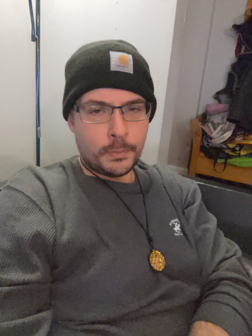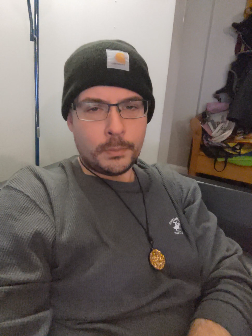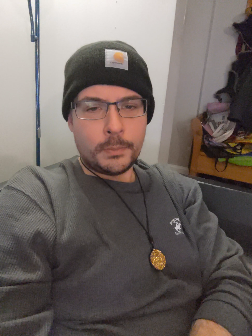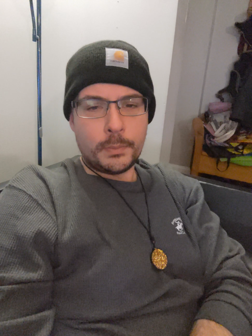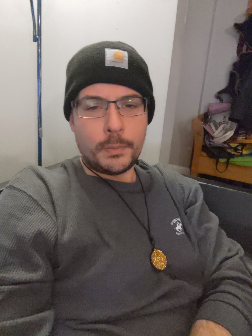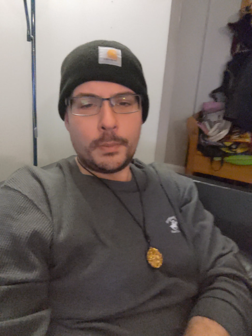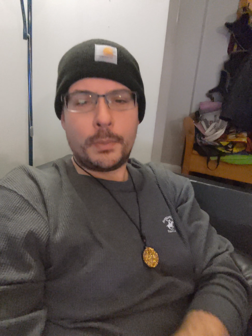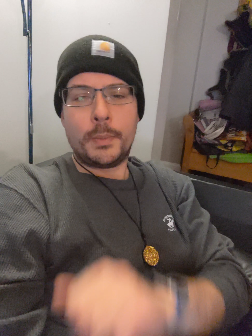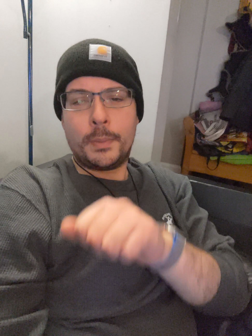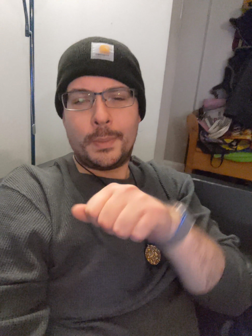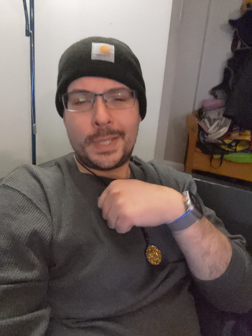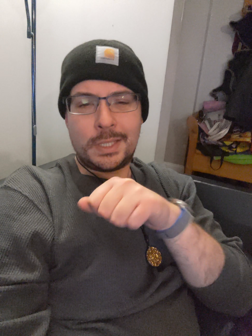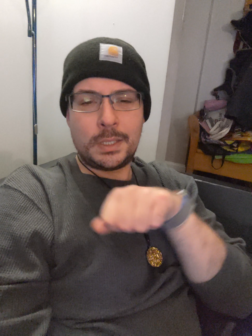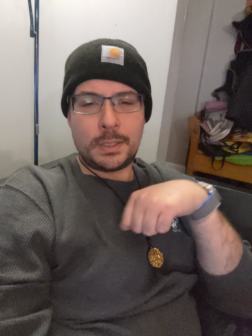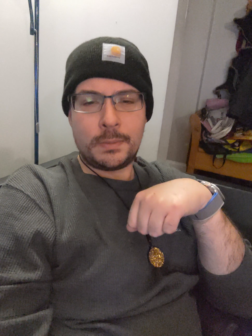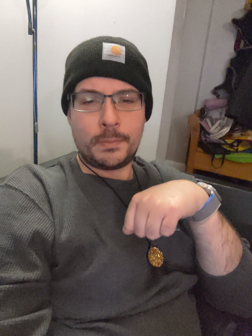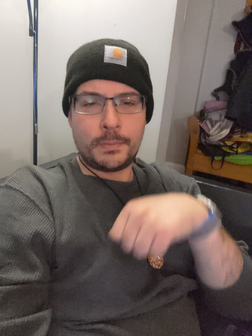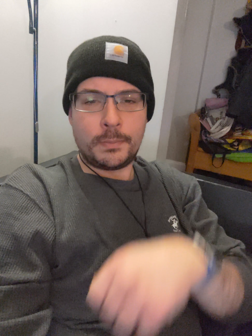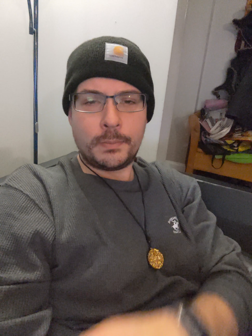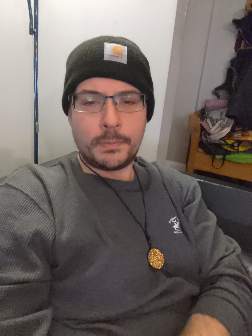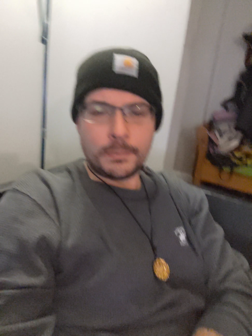mitten